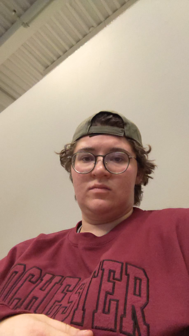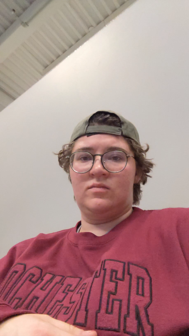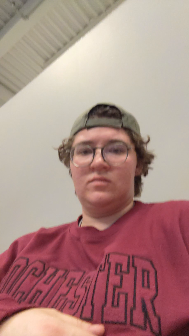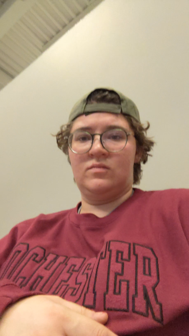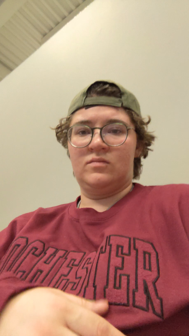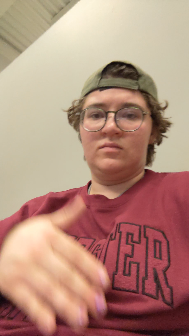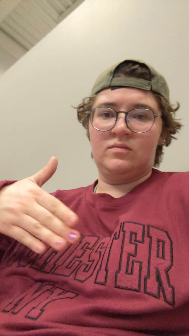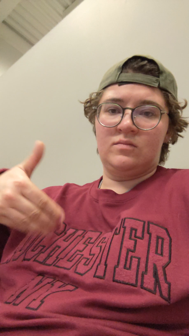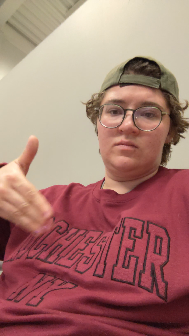pants